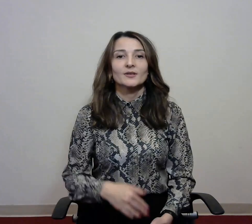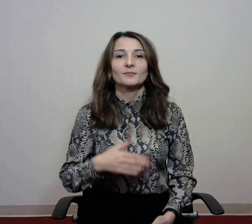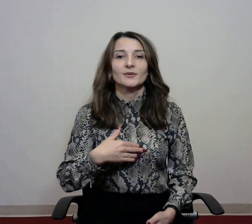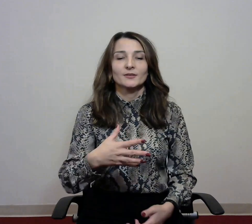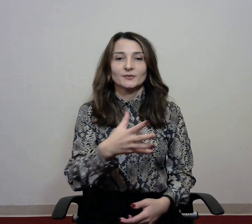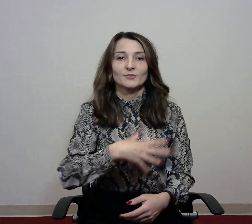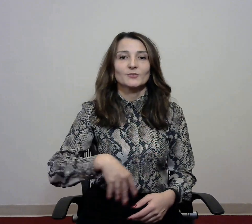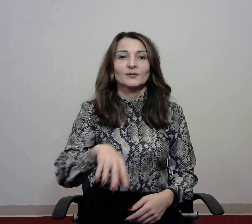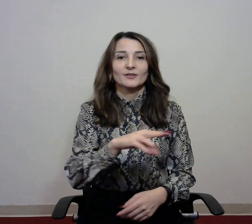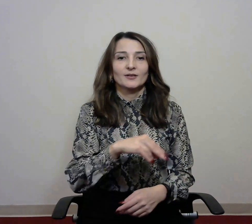biz